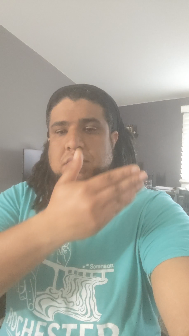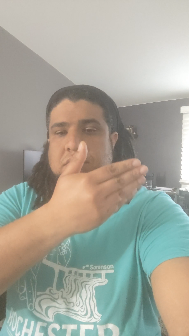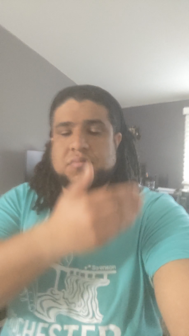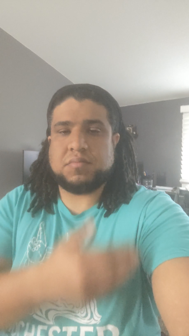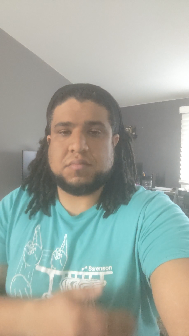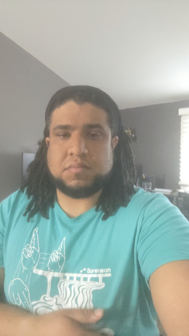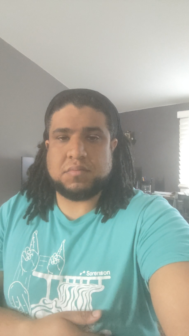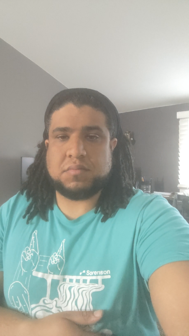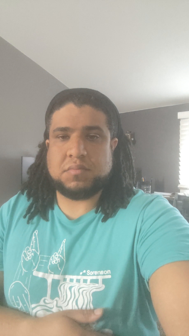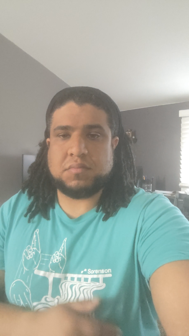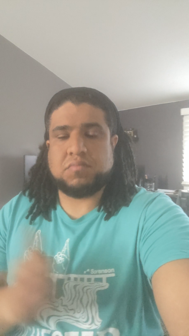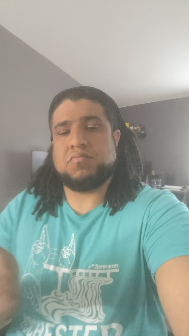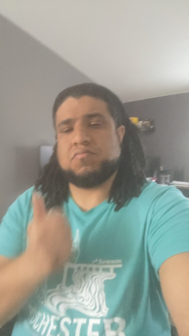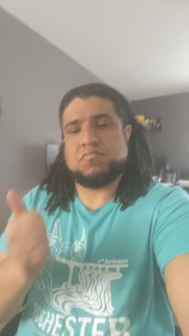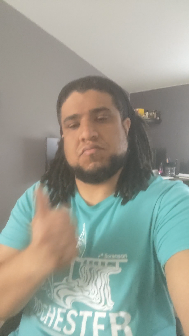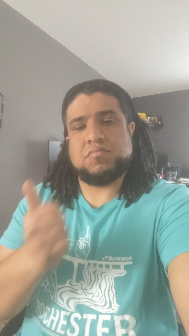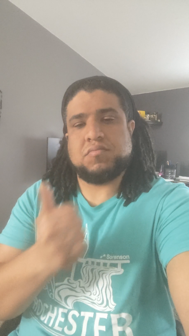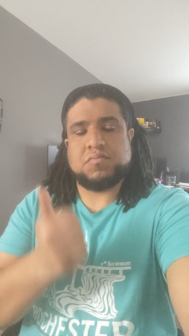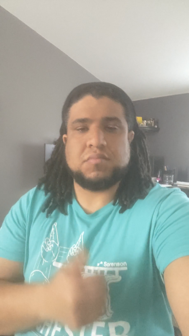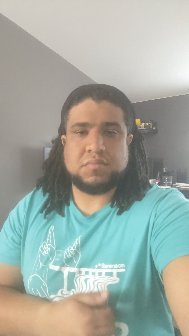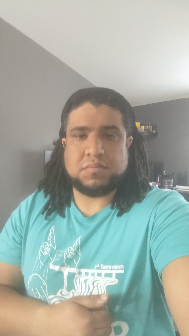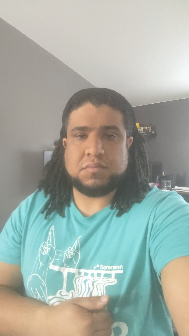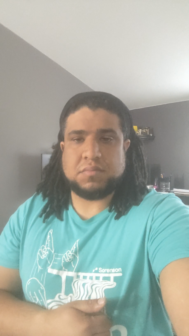chase